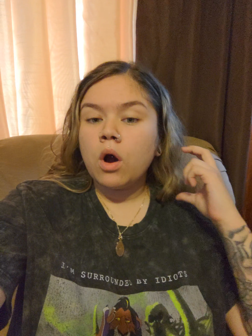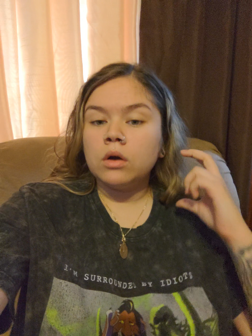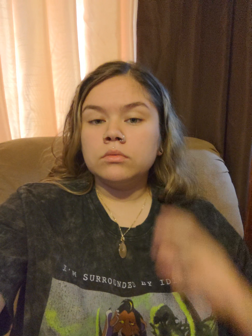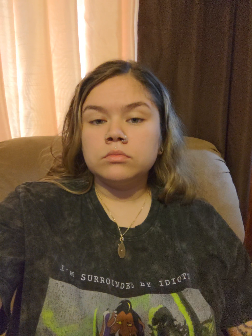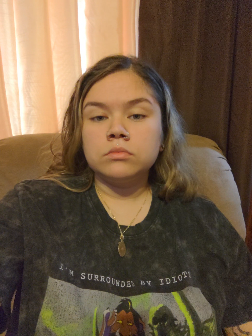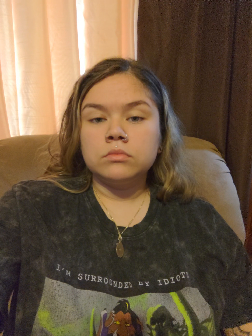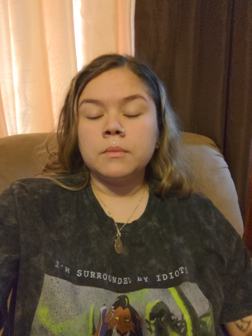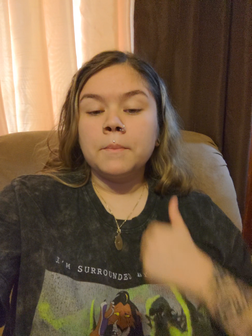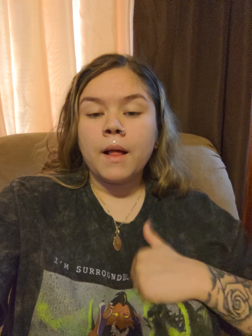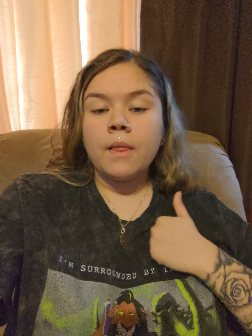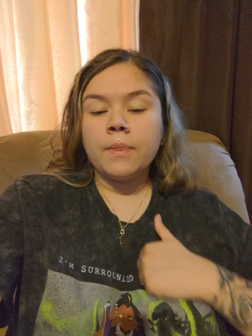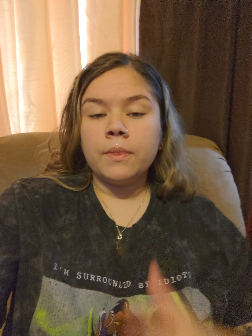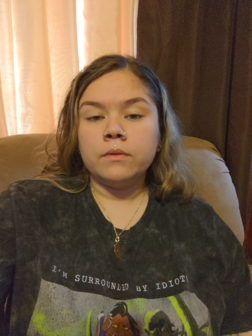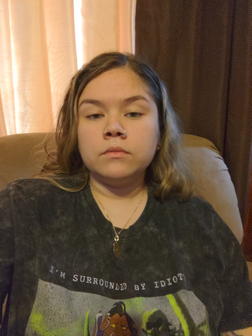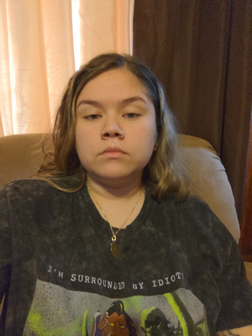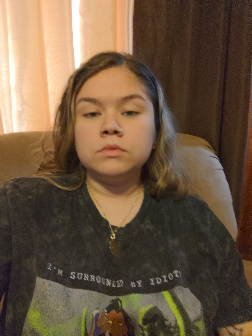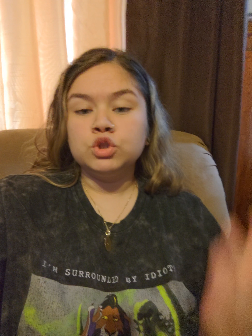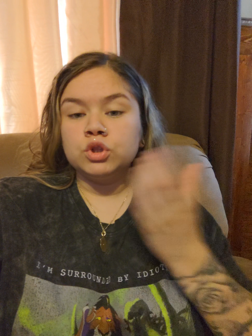bathtub